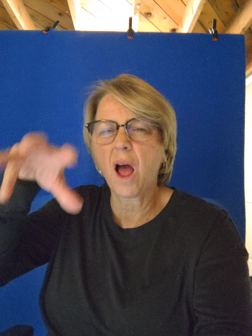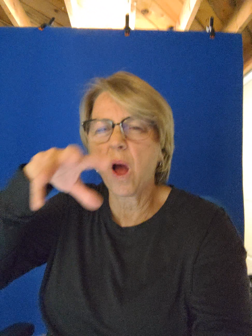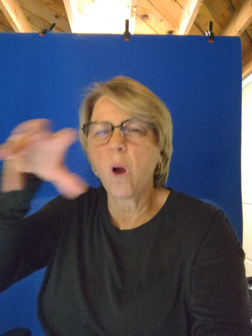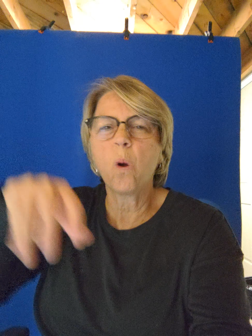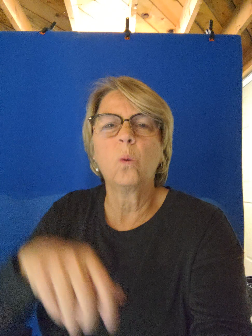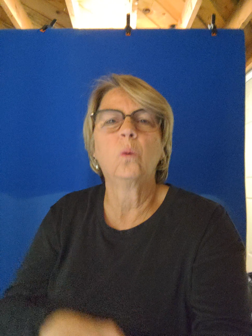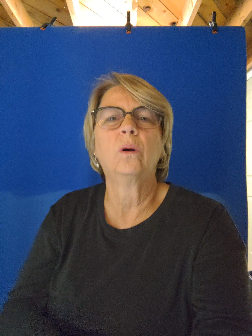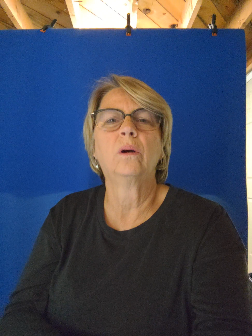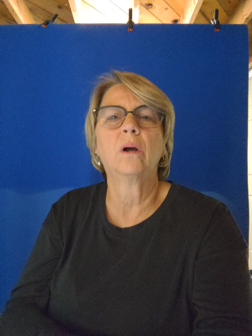cloud